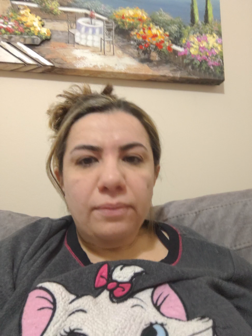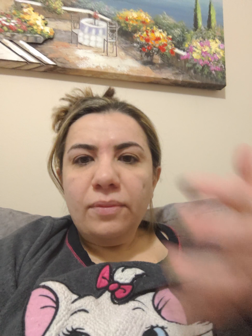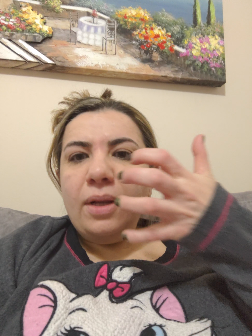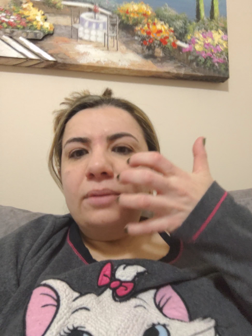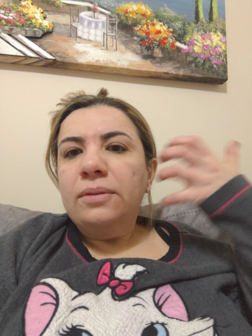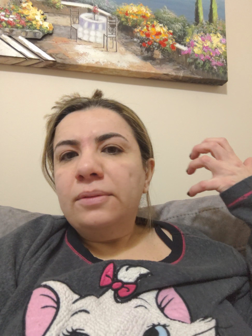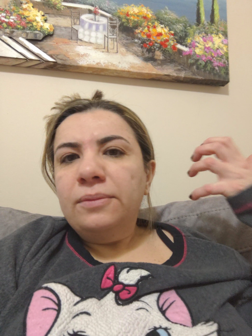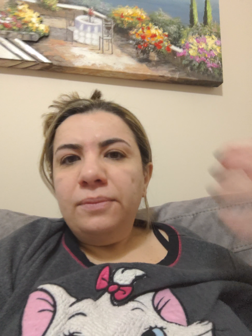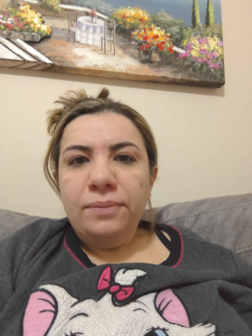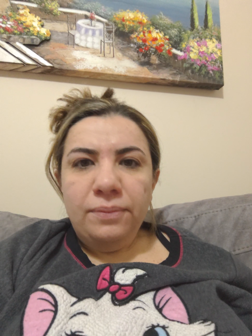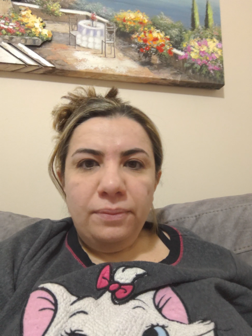tiger